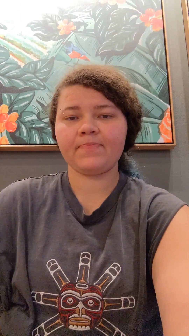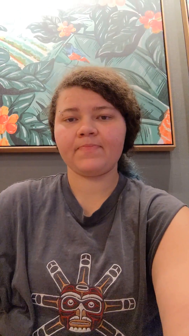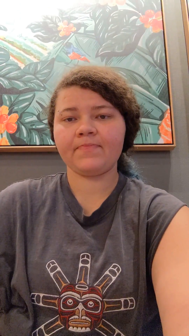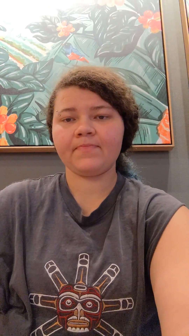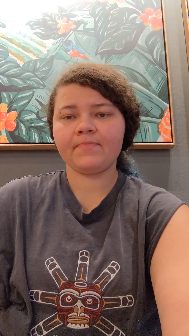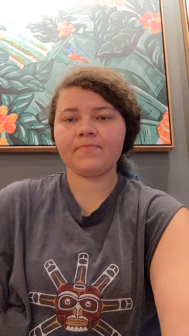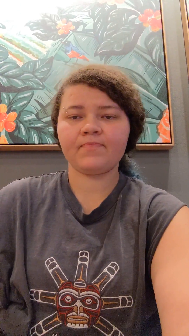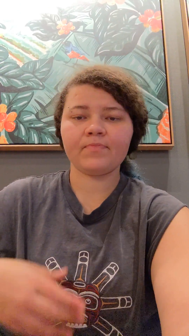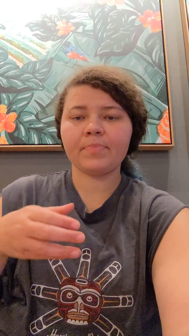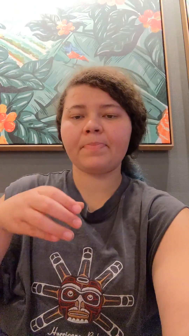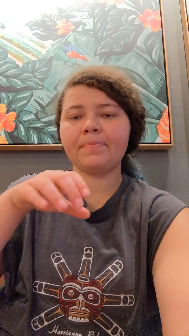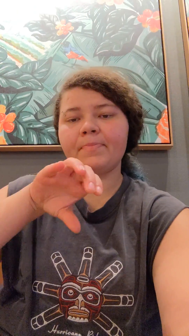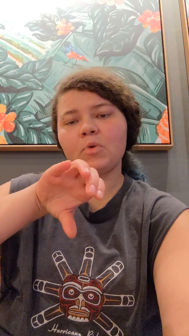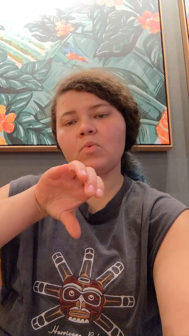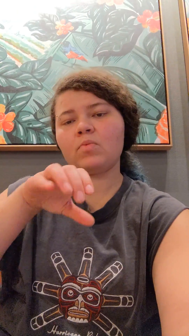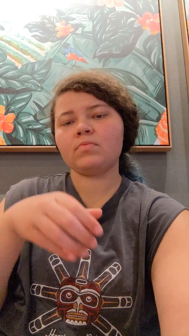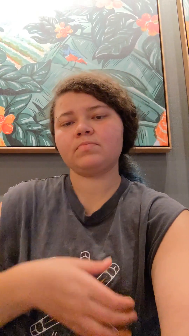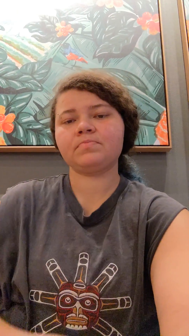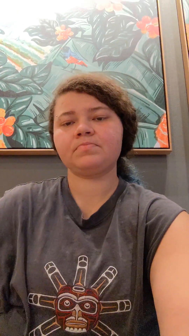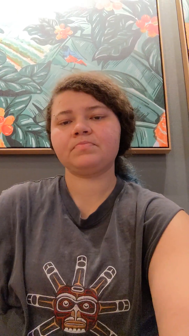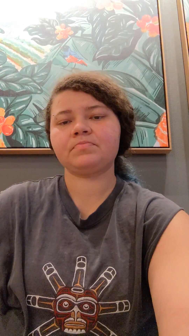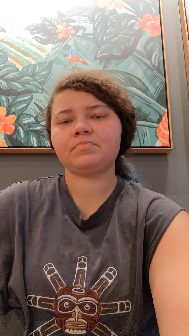pour